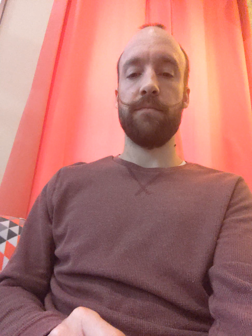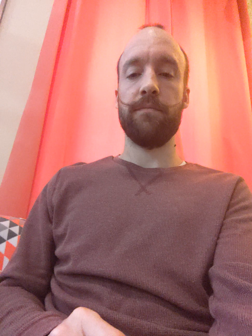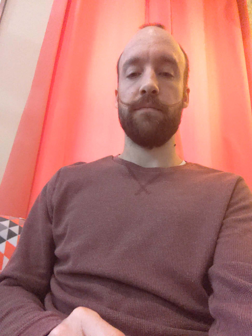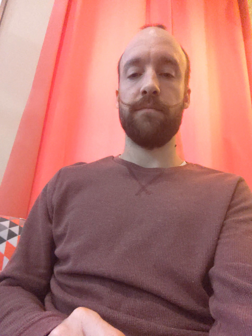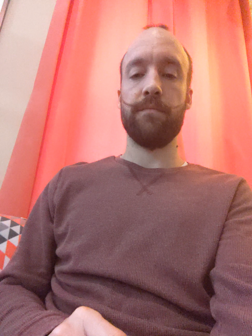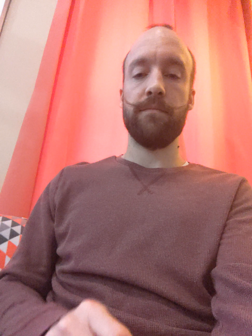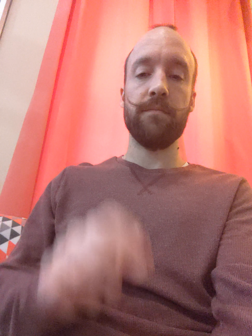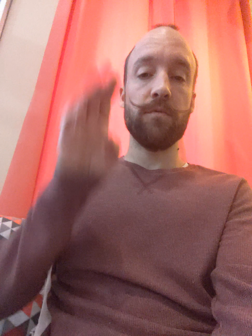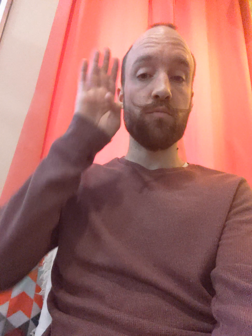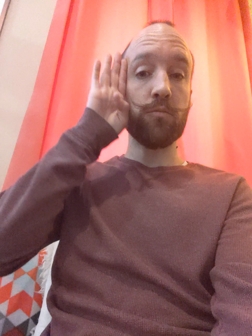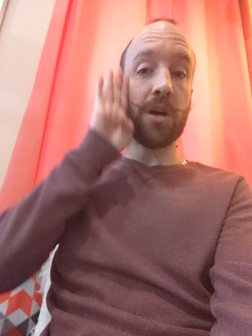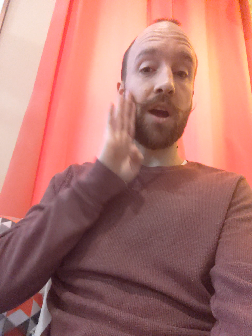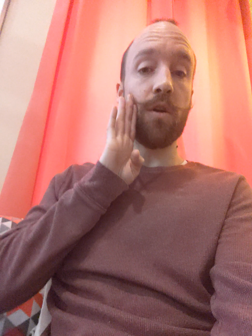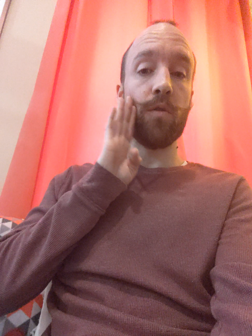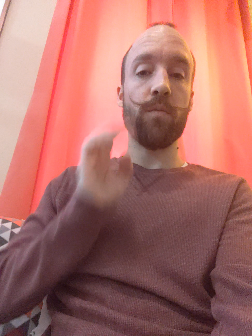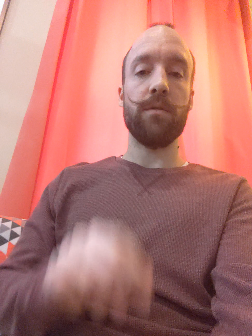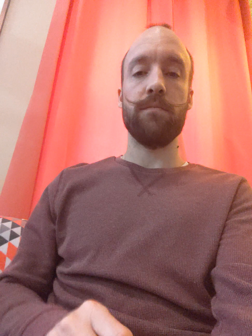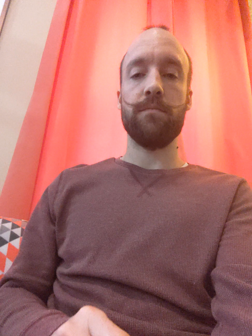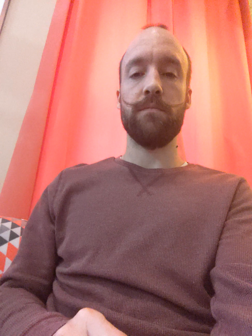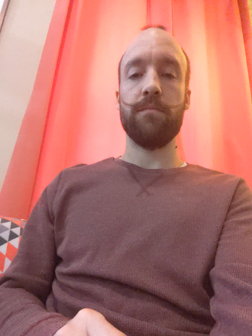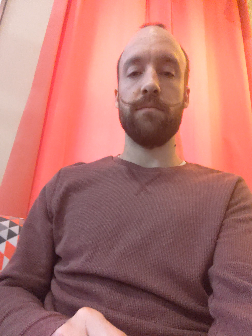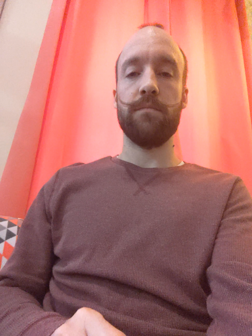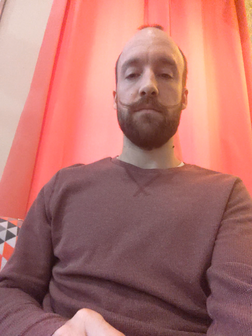brown